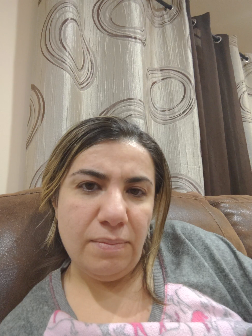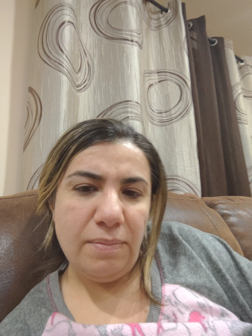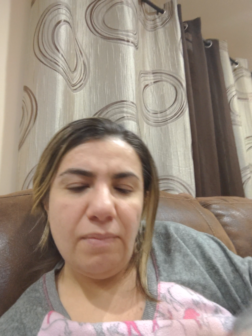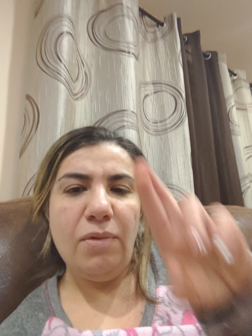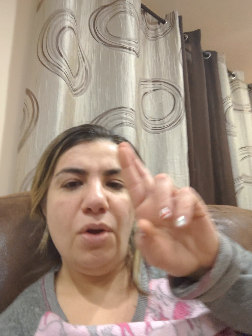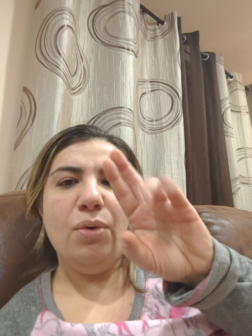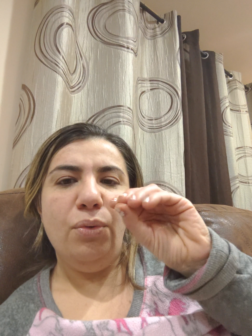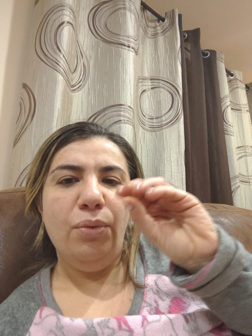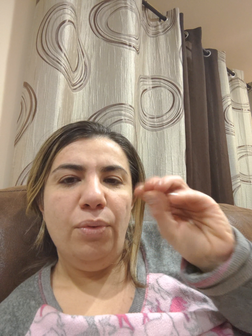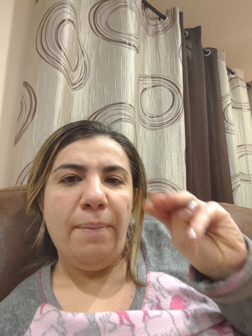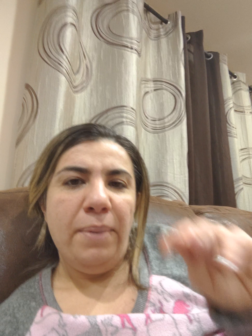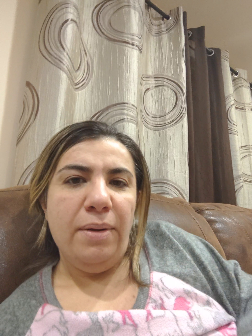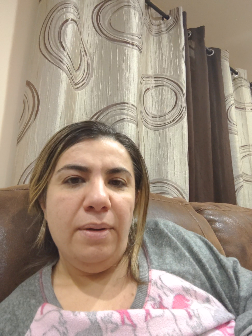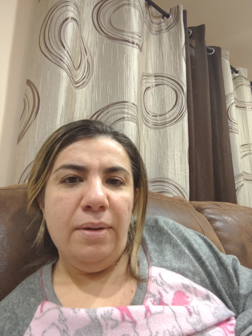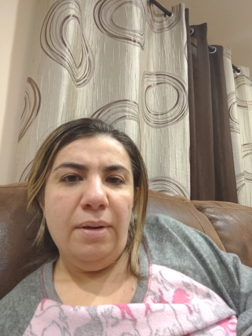room